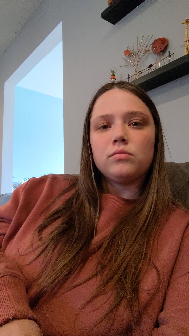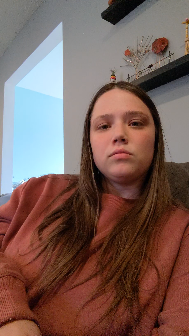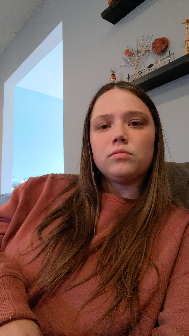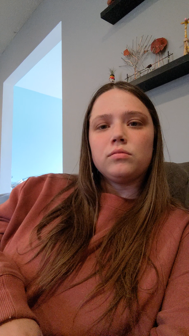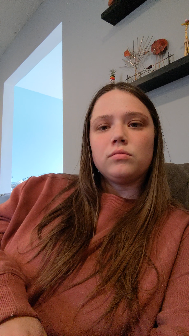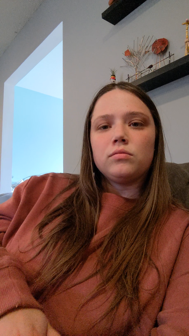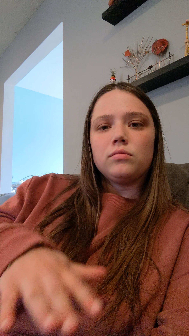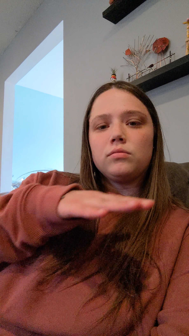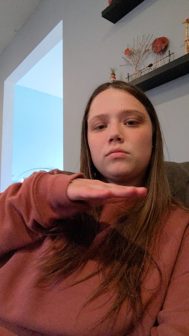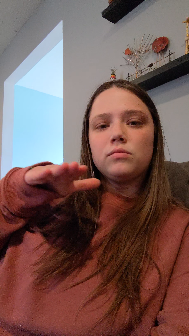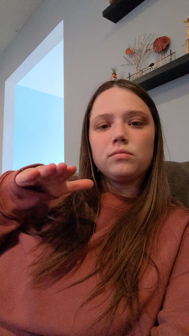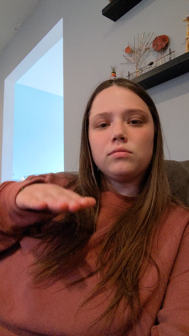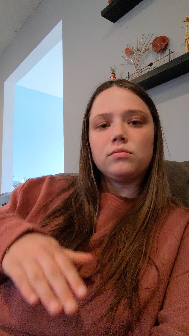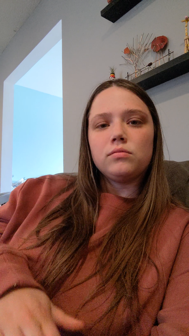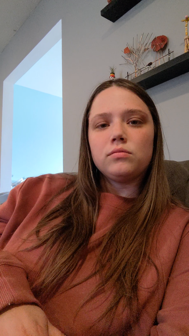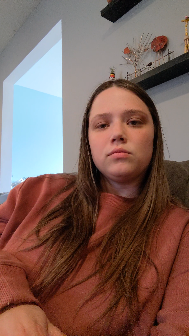nice